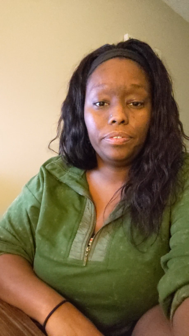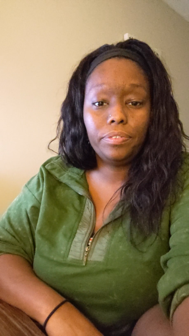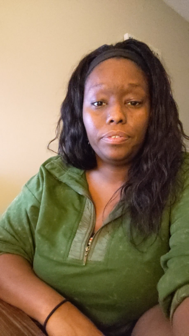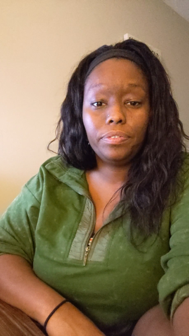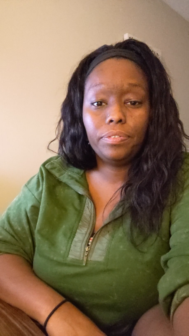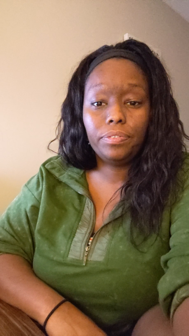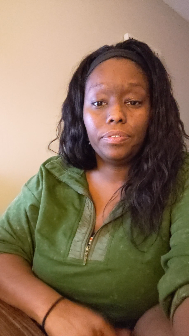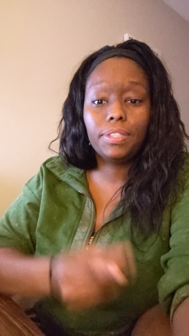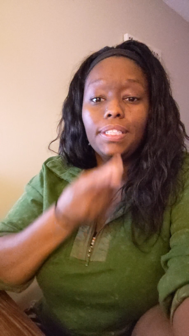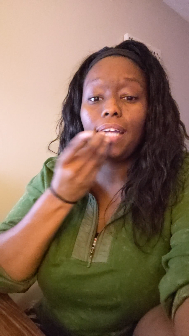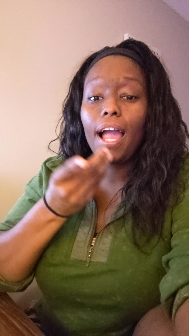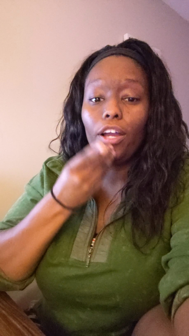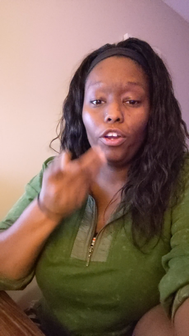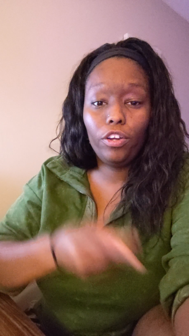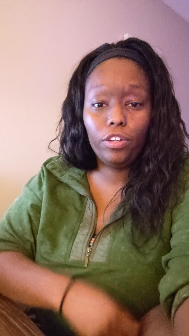dinner